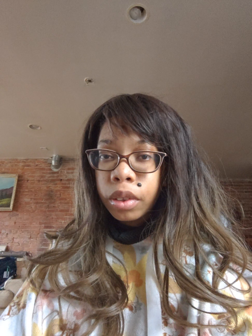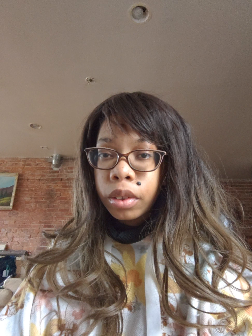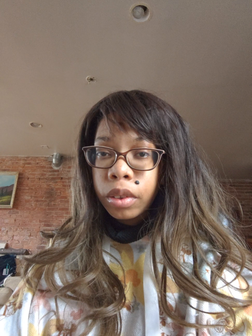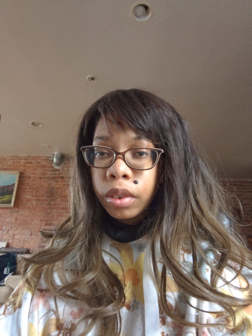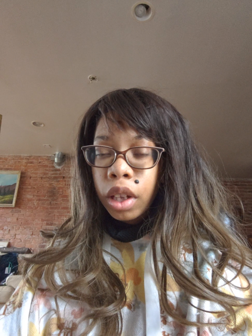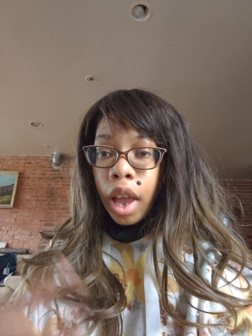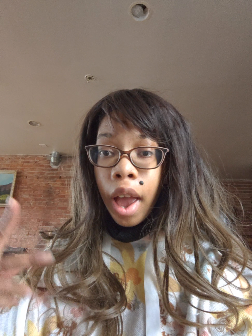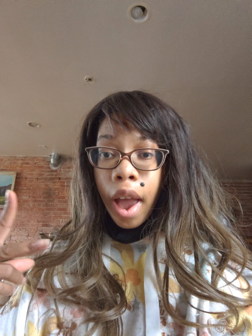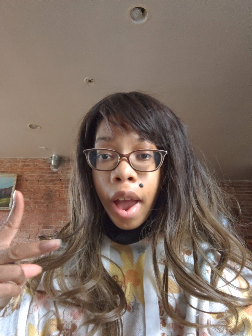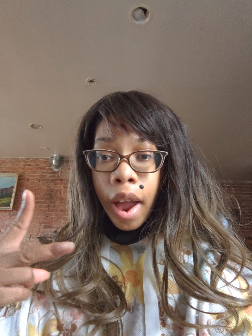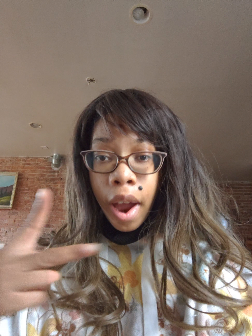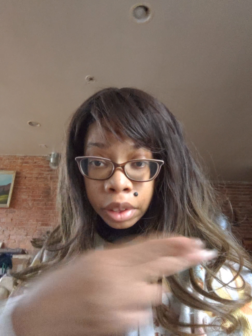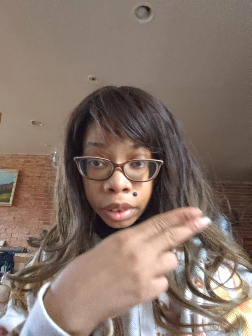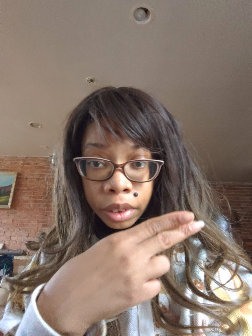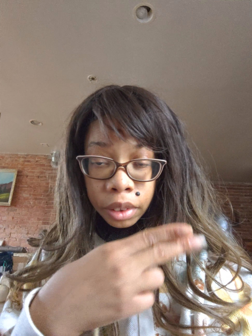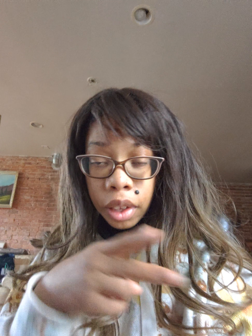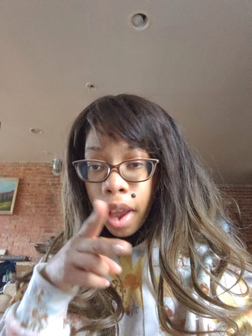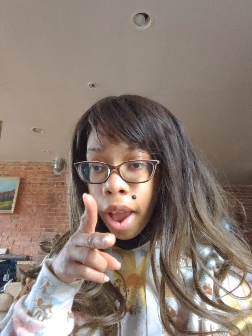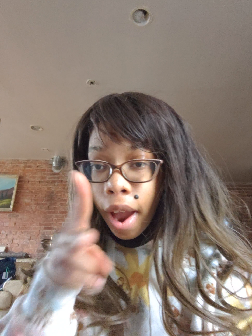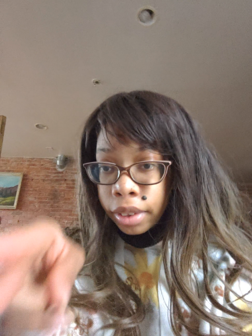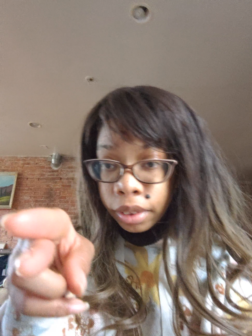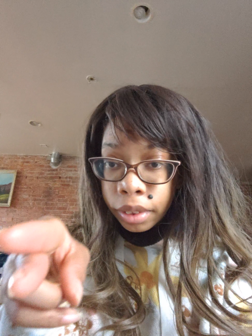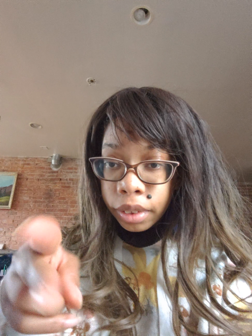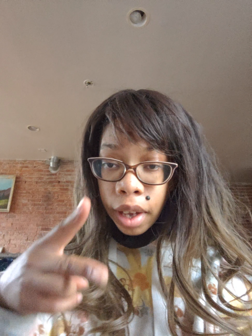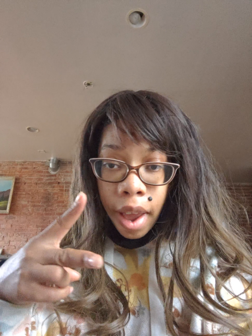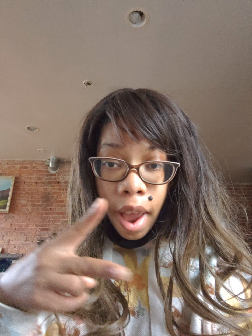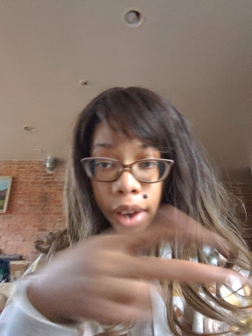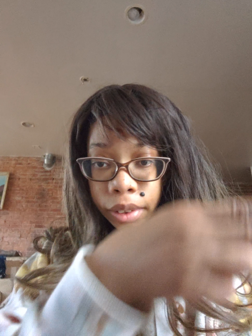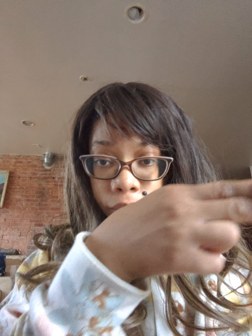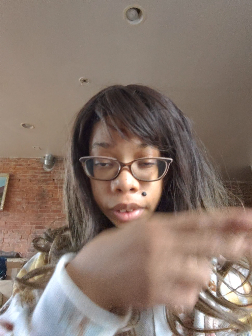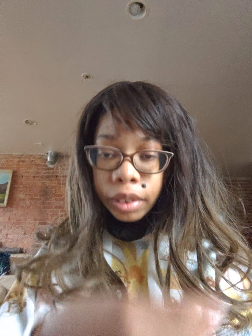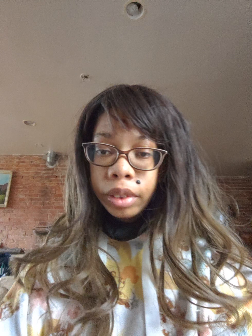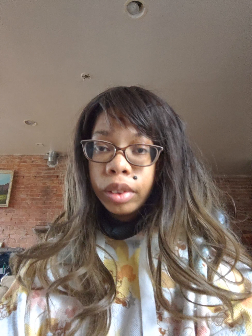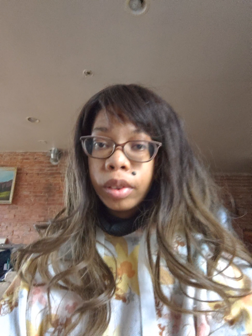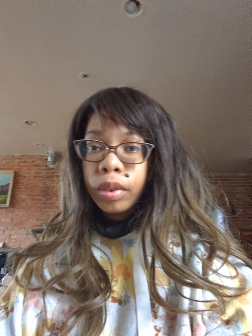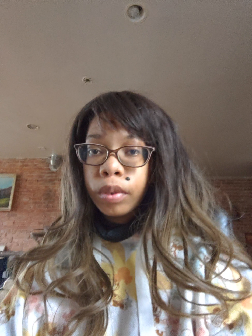cut